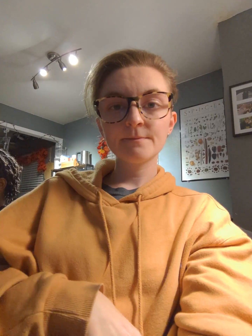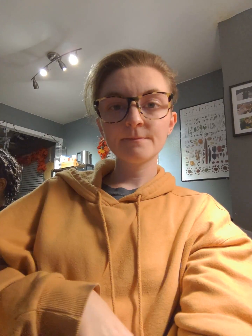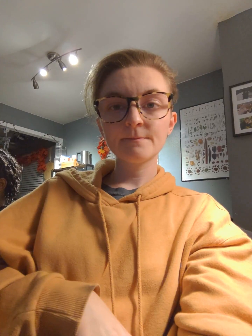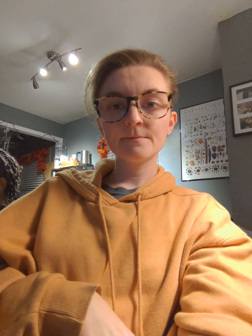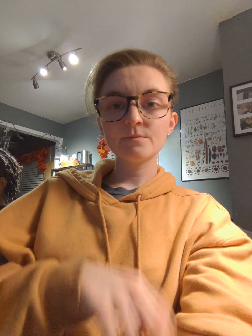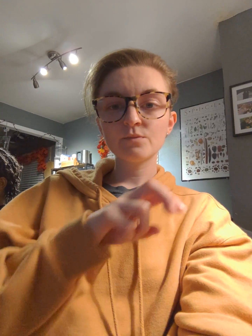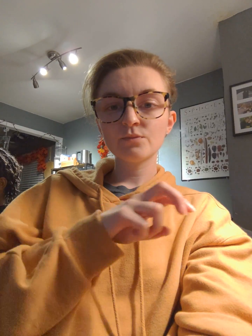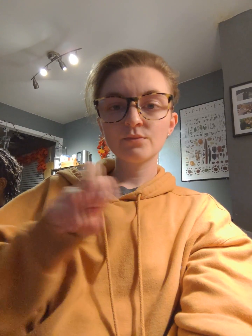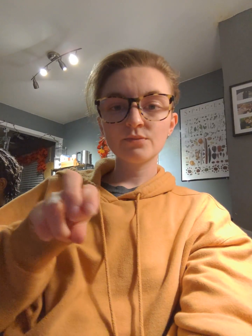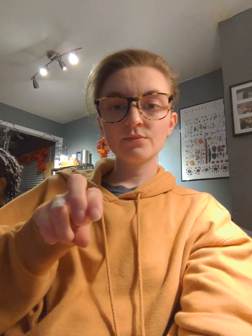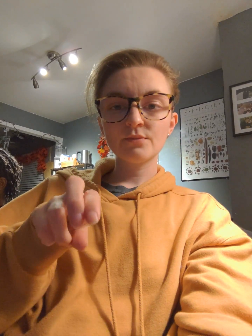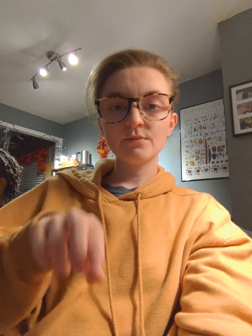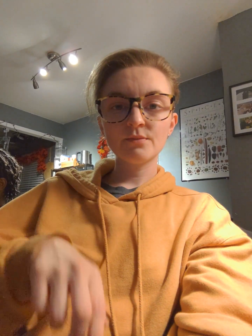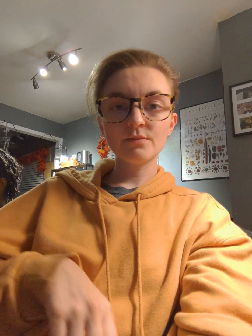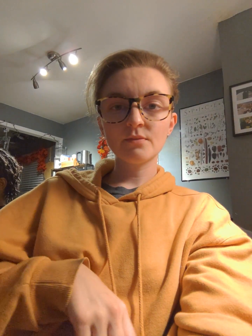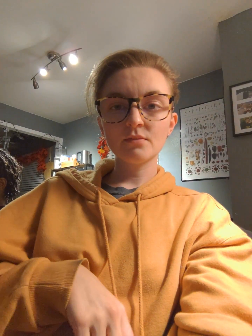porch